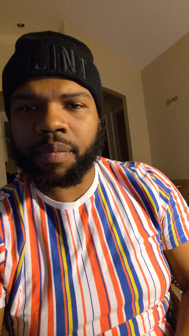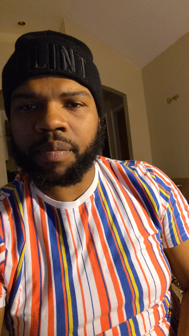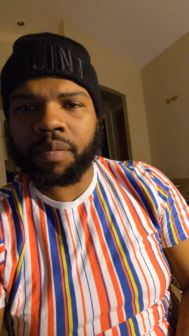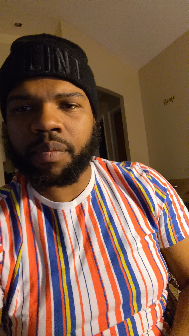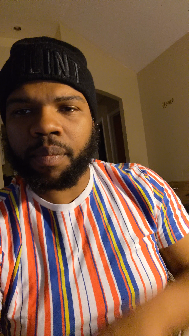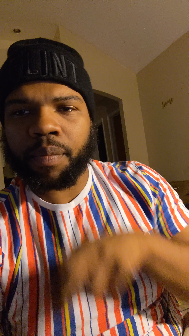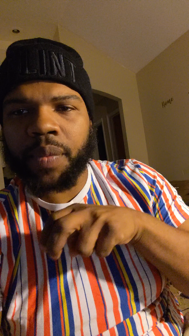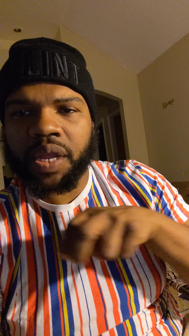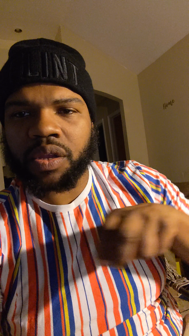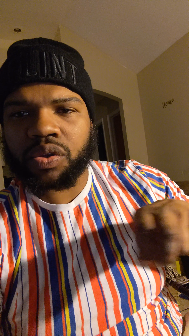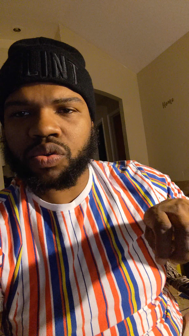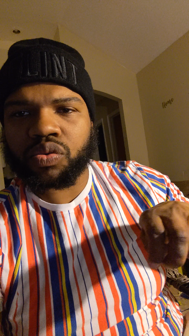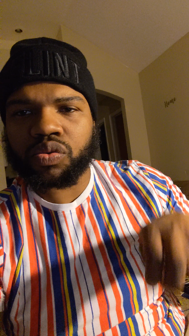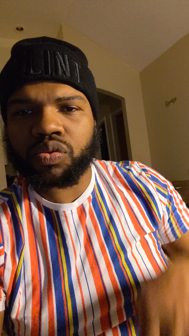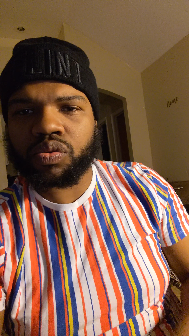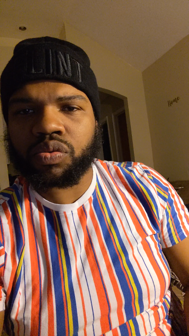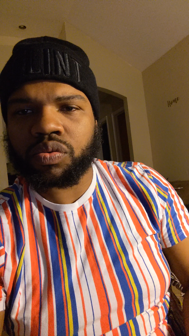bench